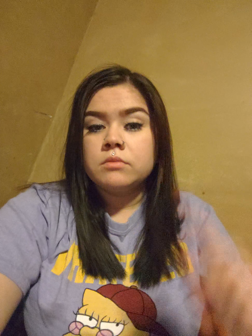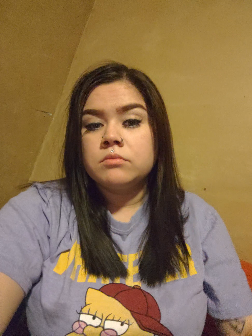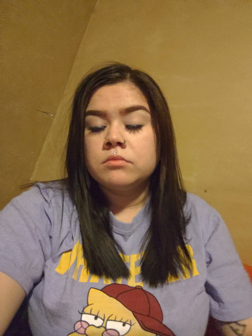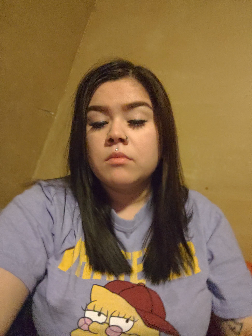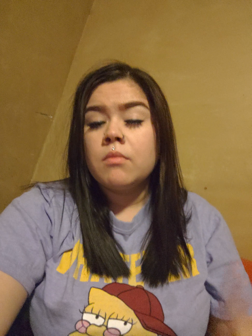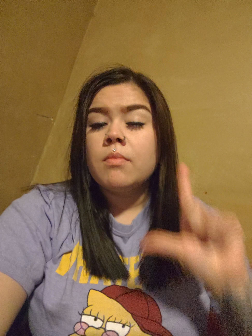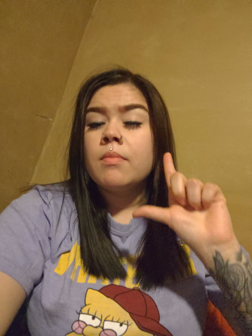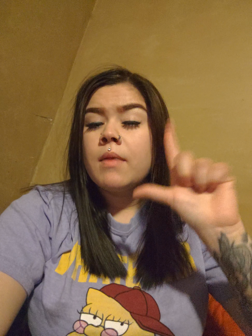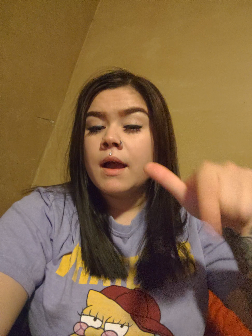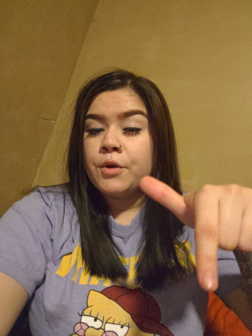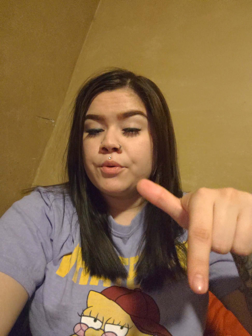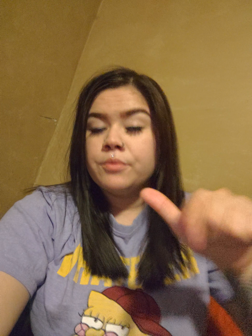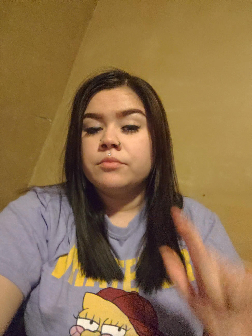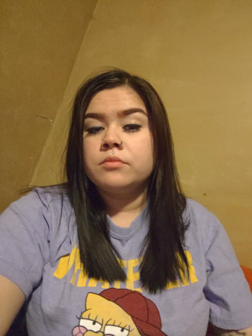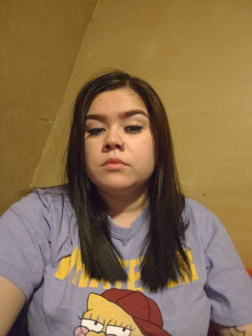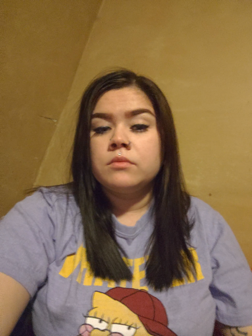later